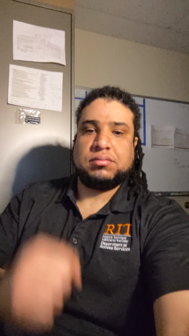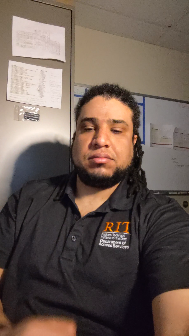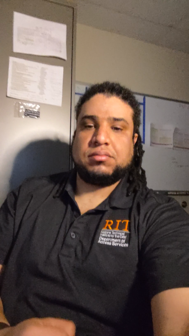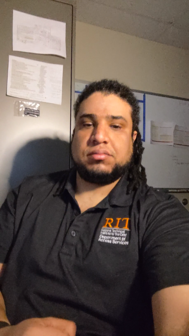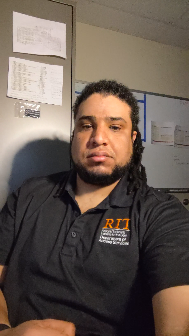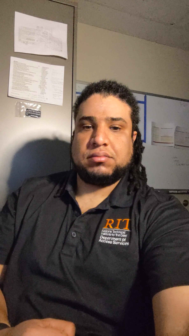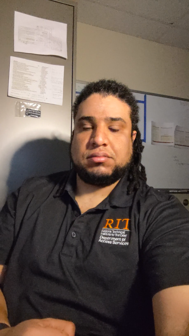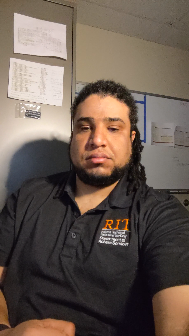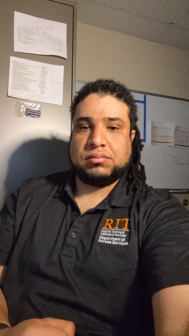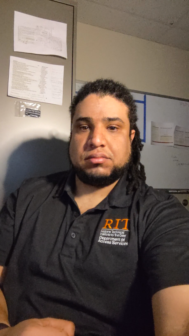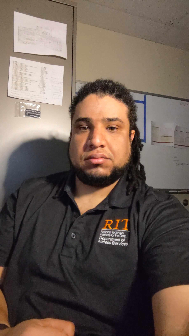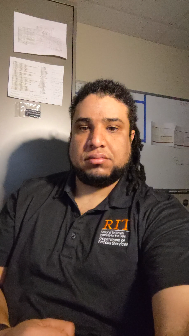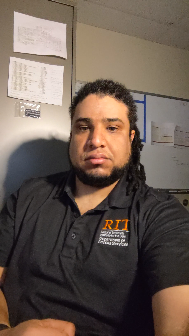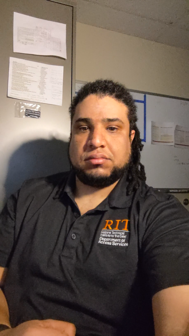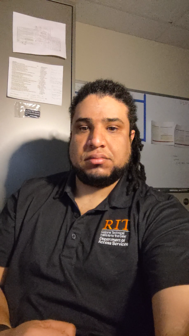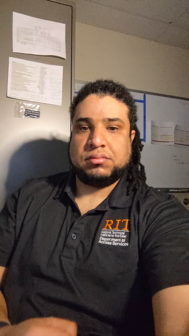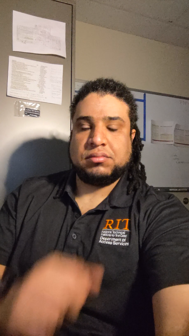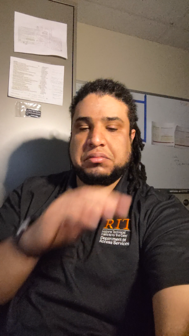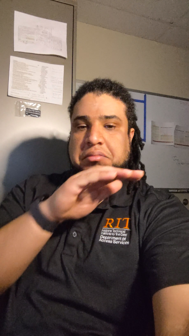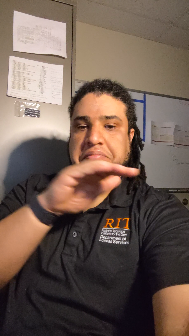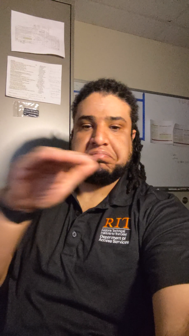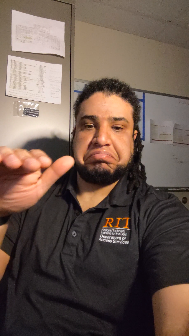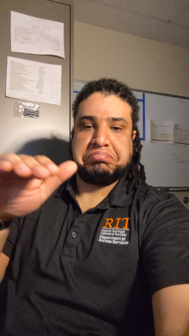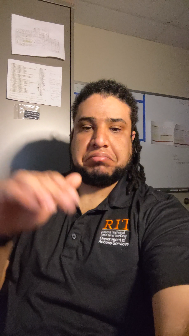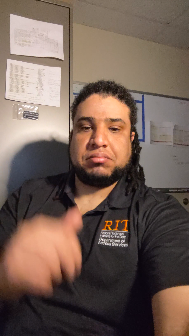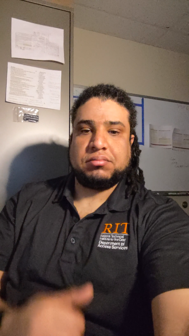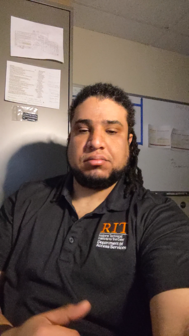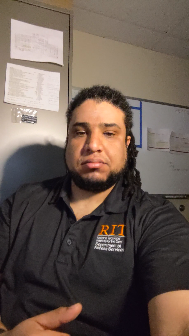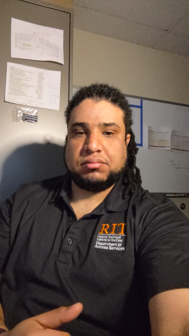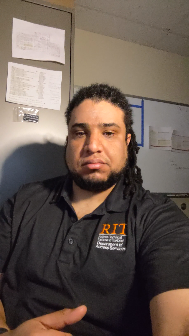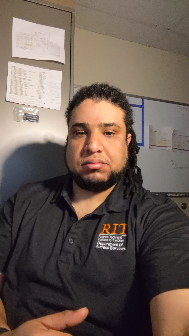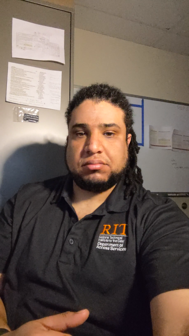nice